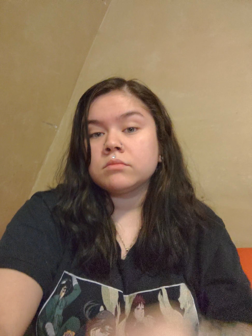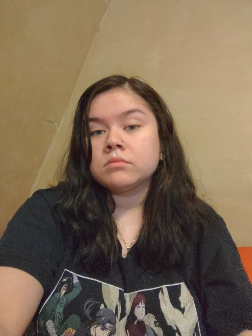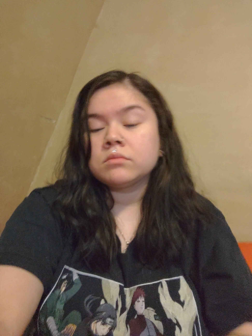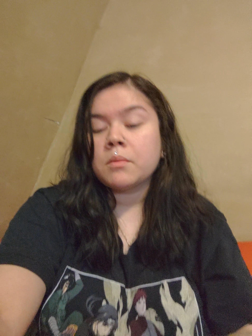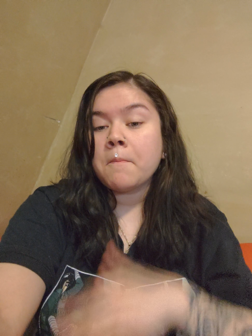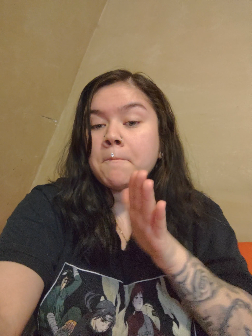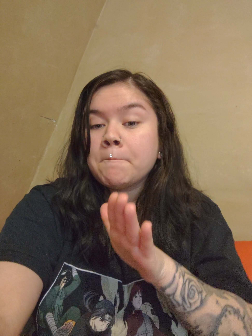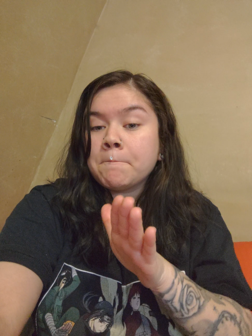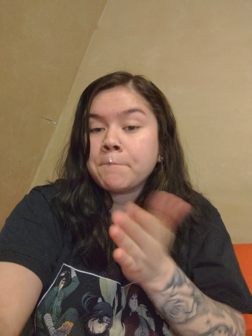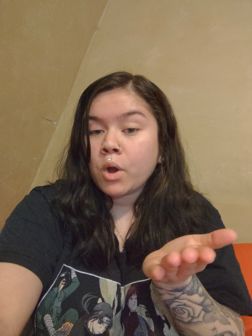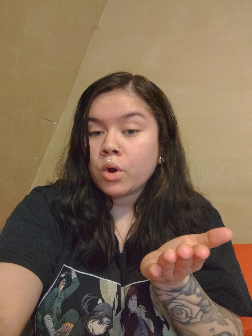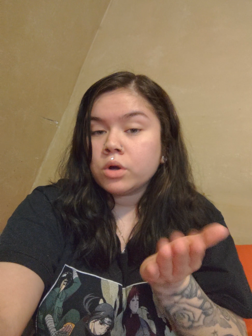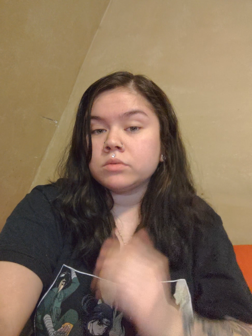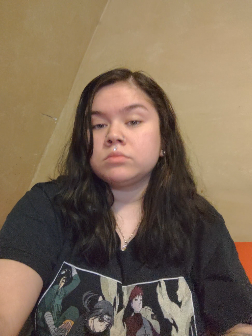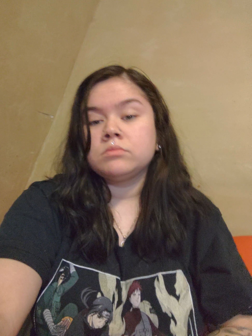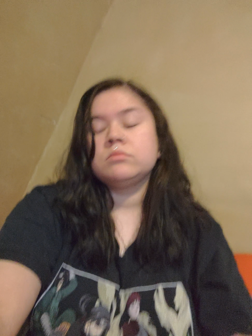book